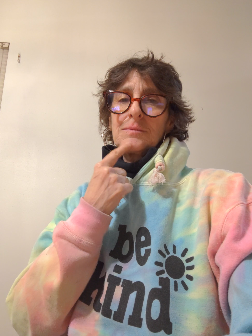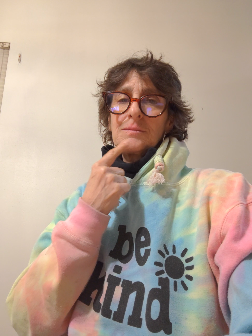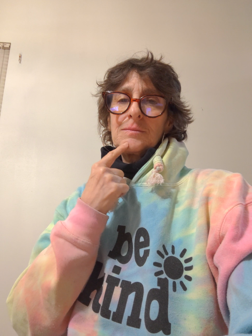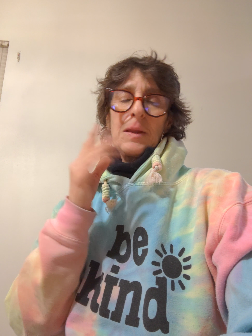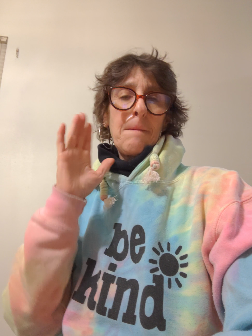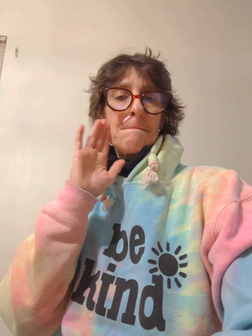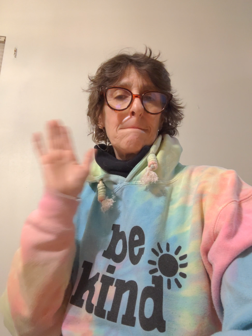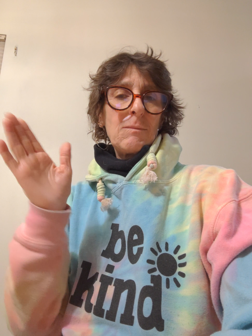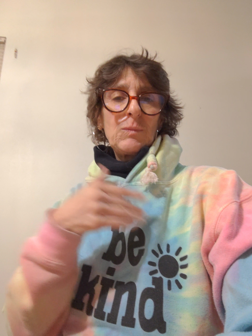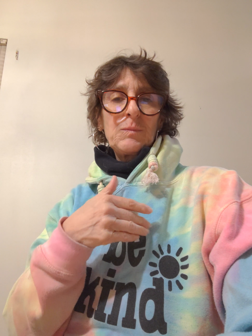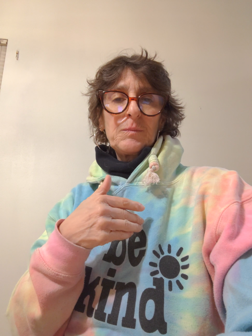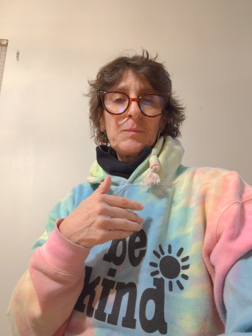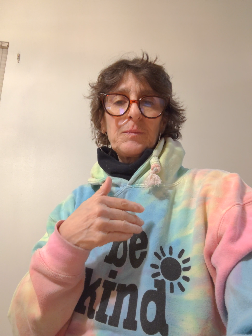bedroom